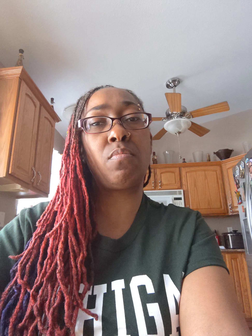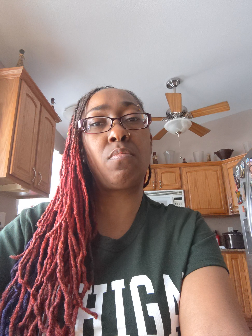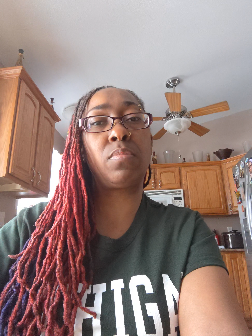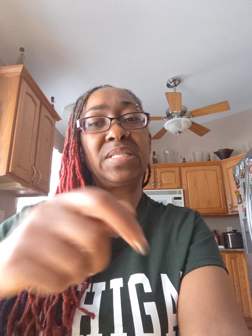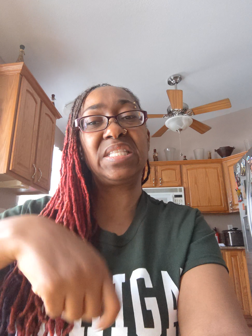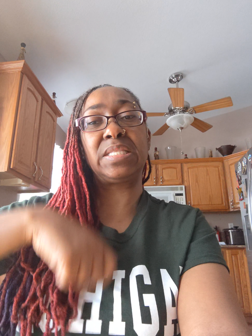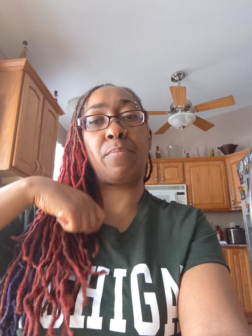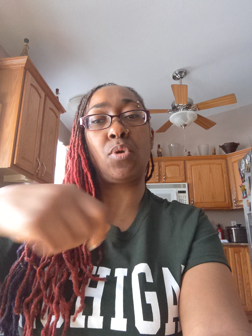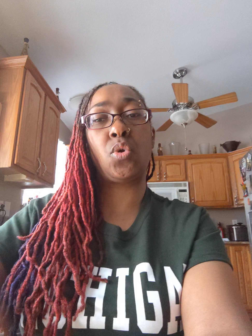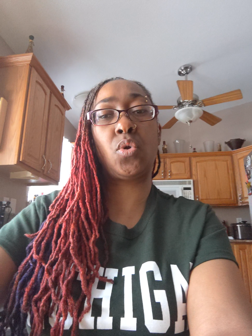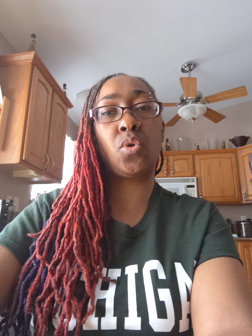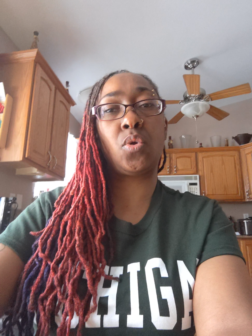zipper